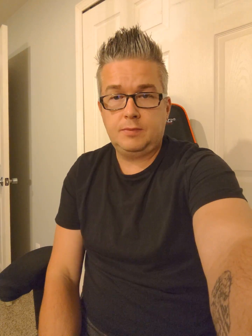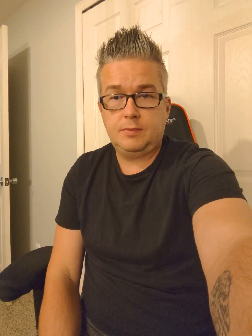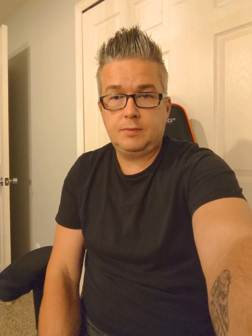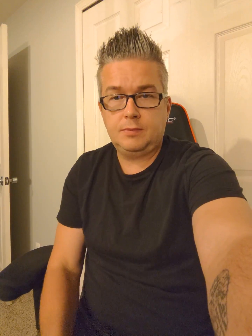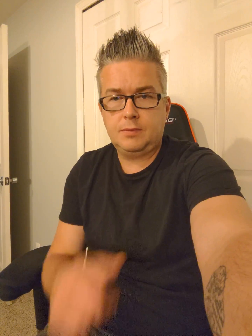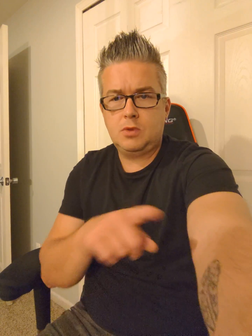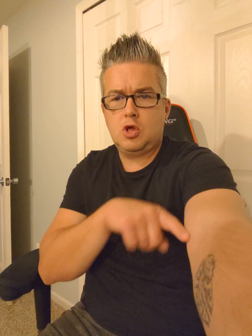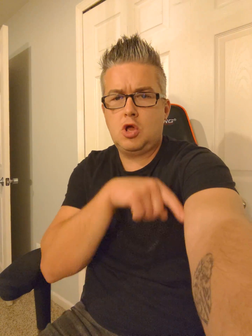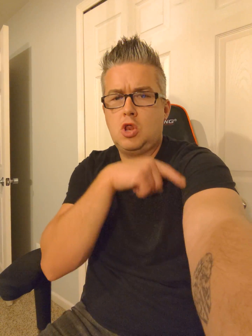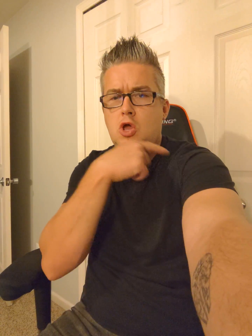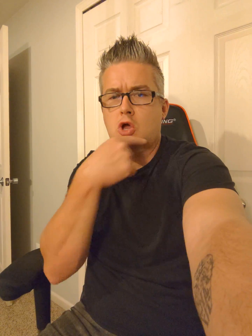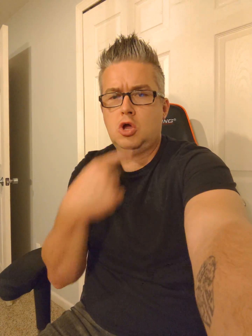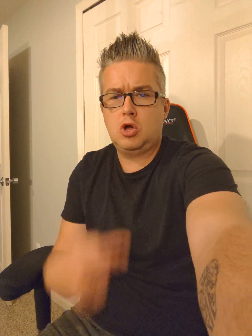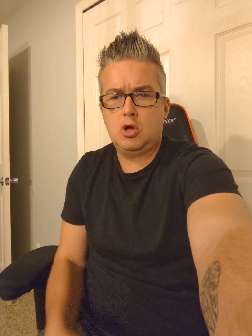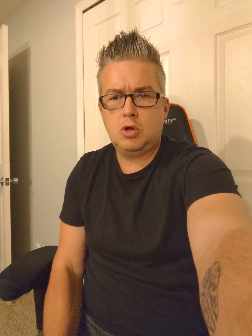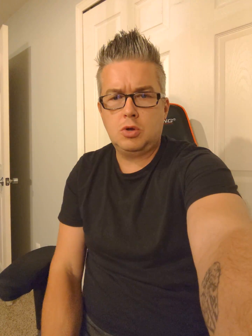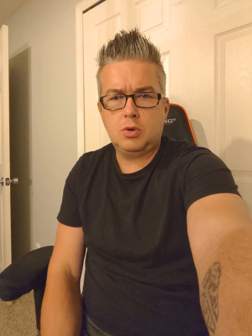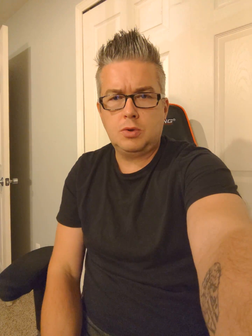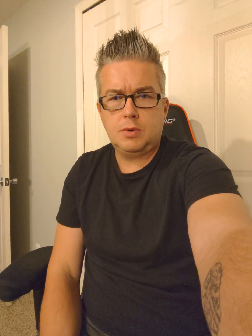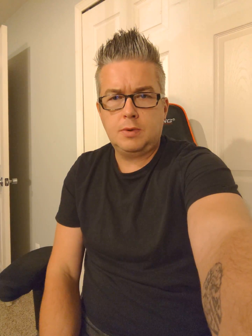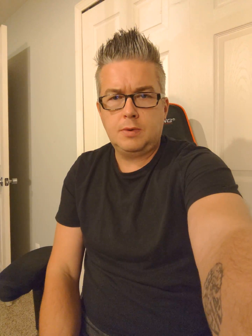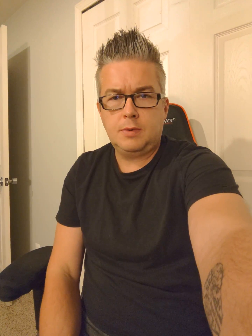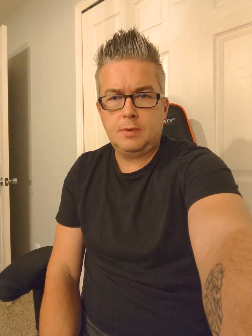long